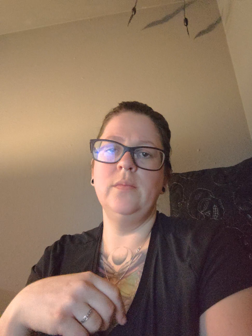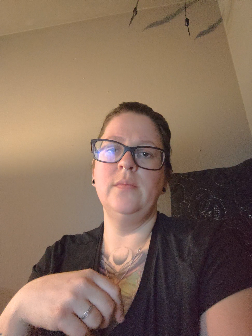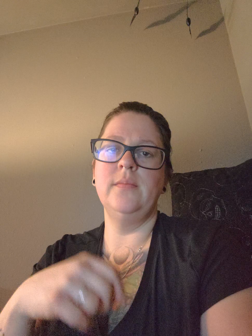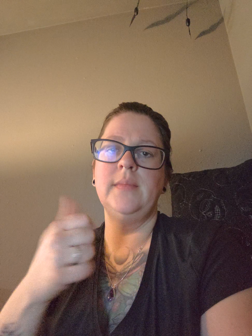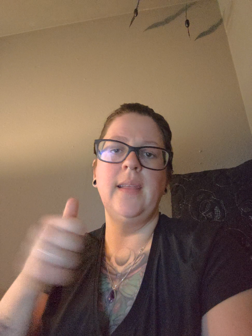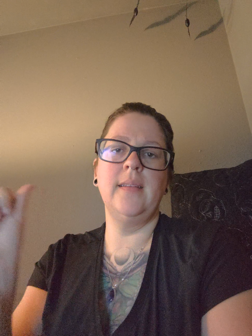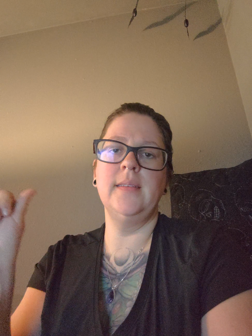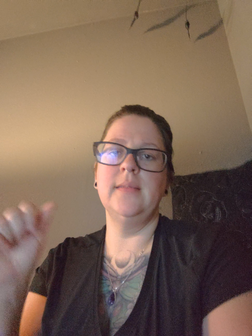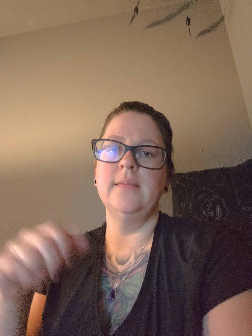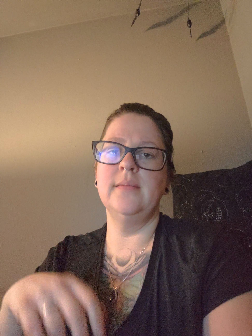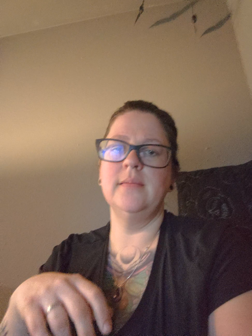any